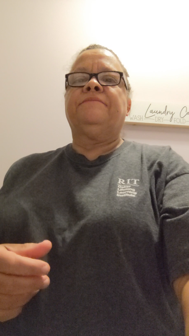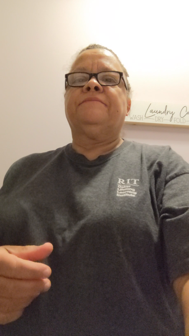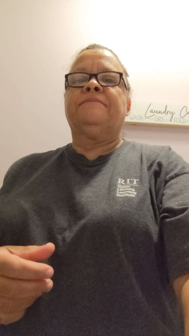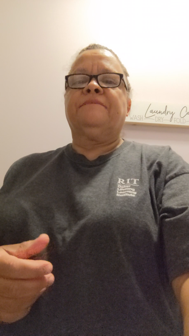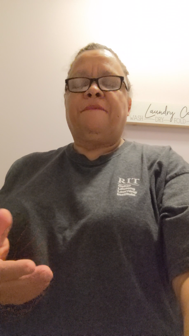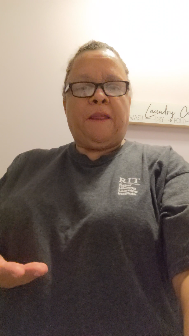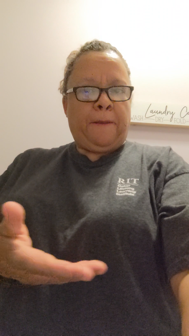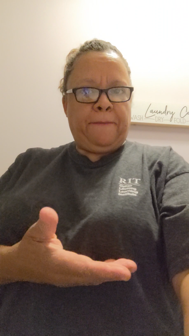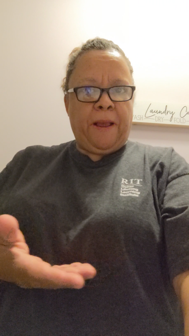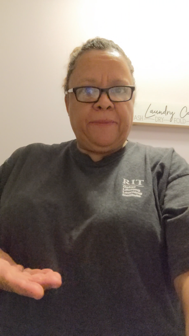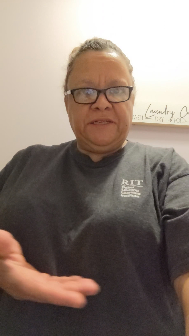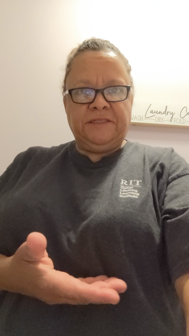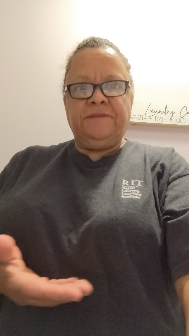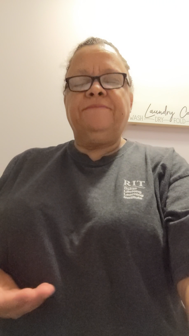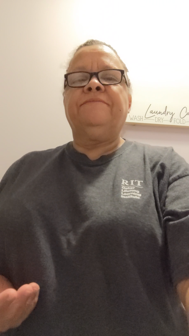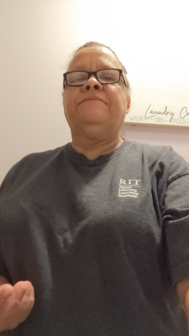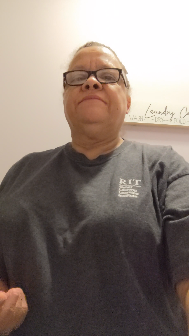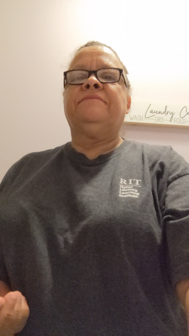baby